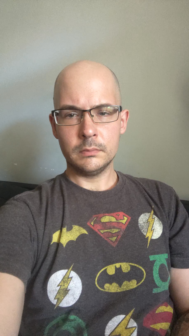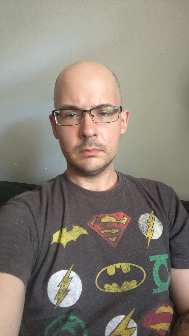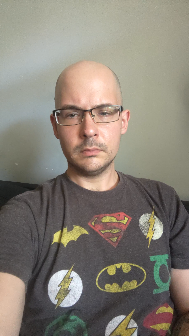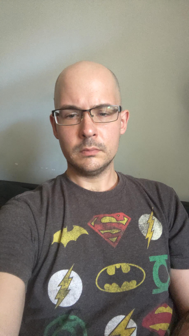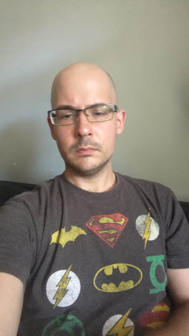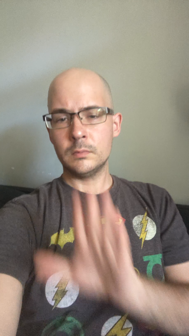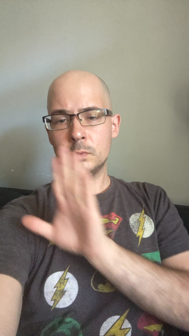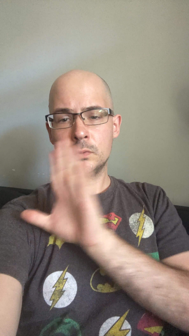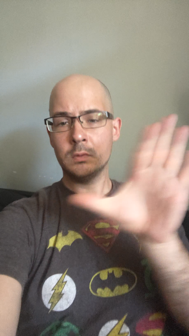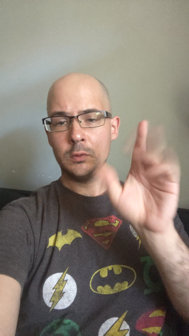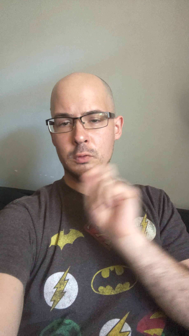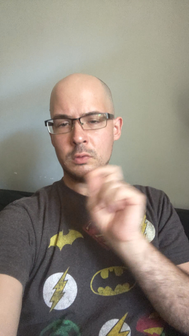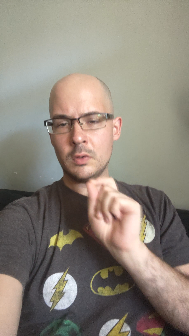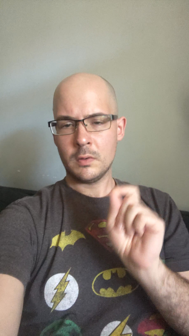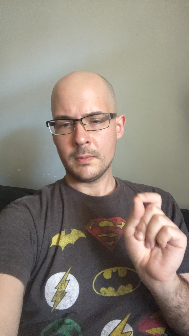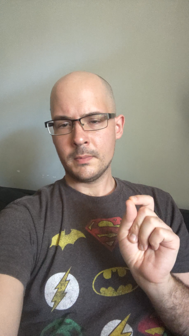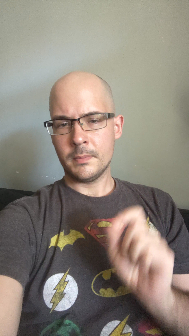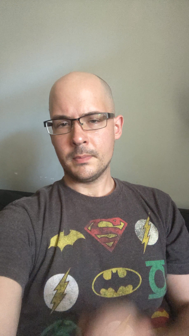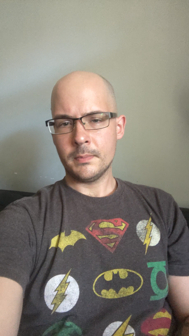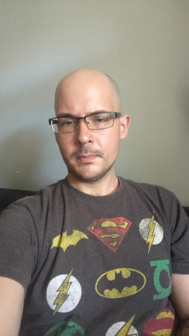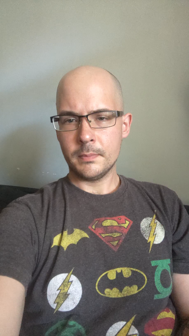chalk